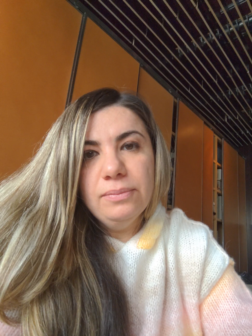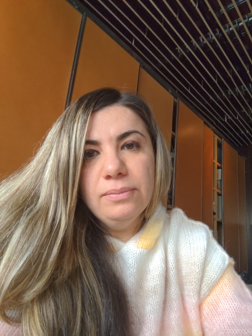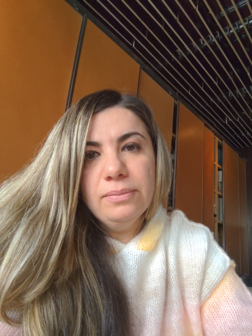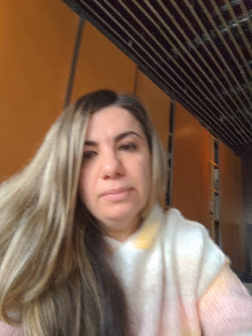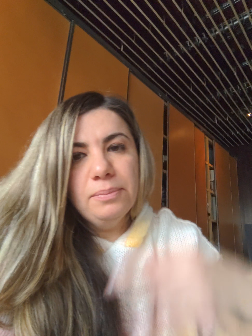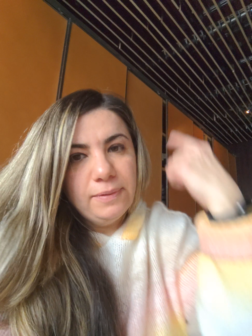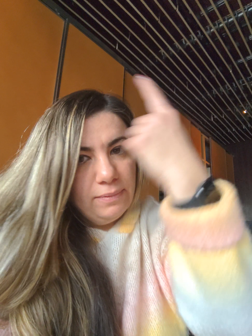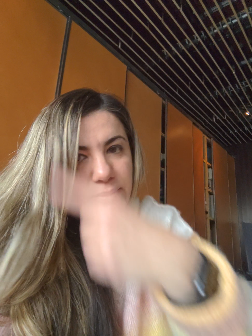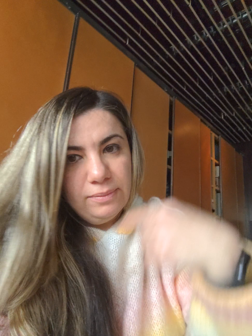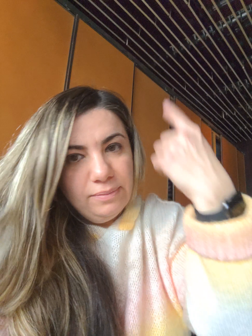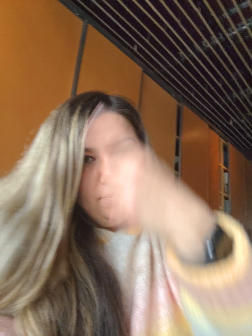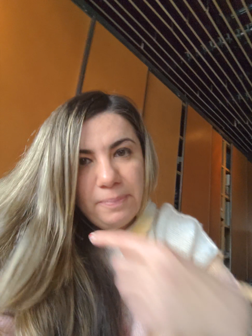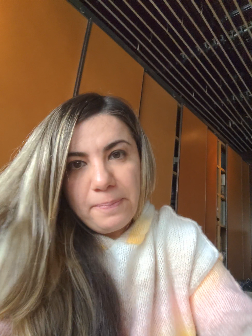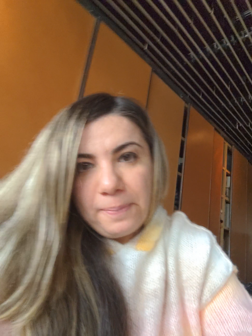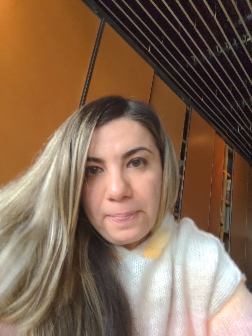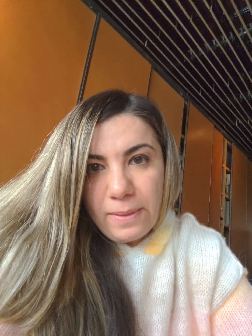face